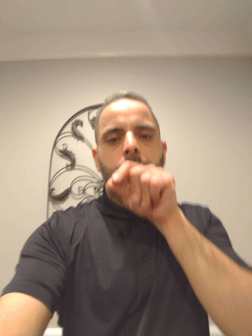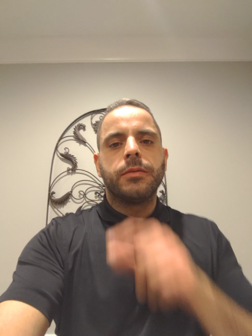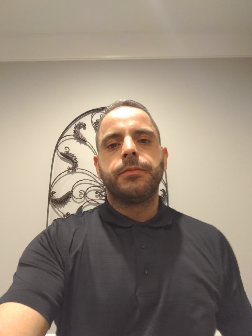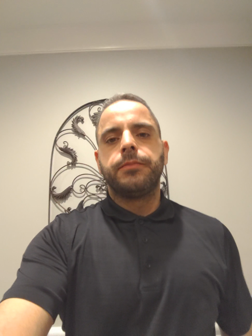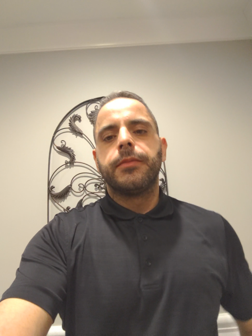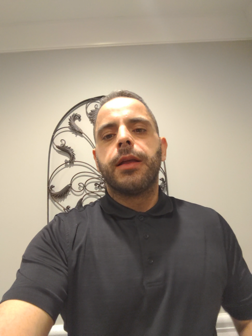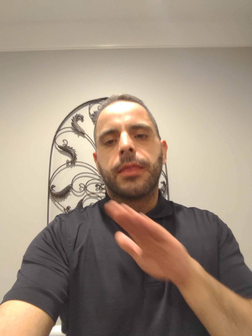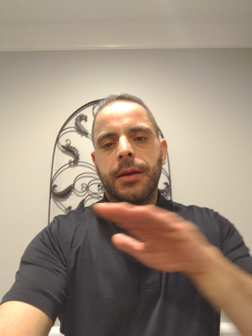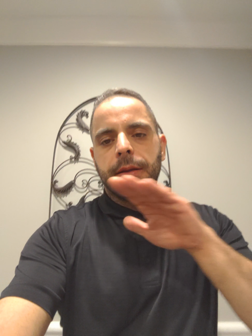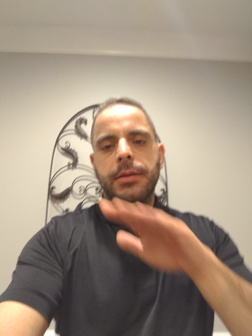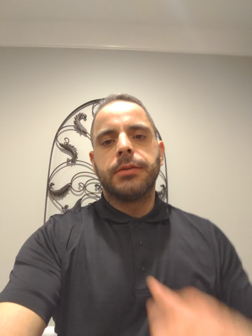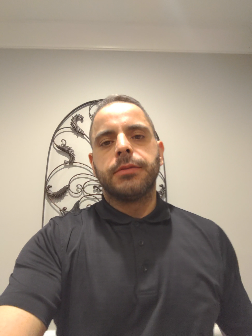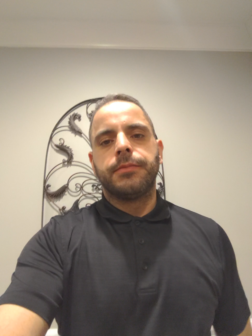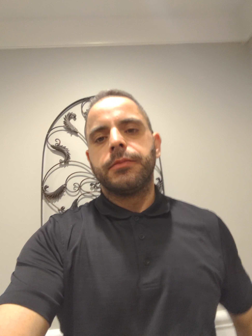clean